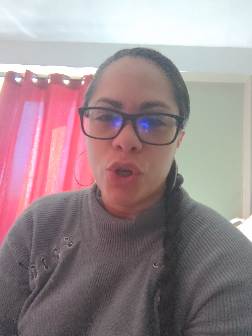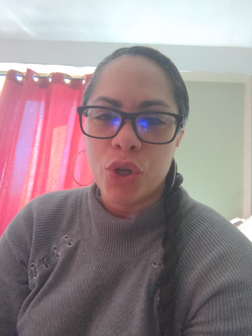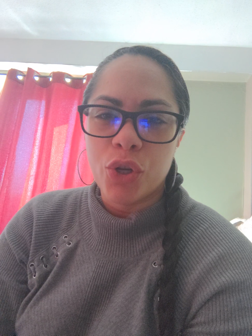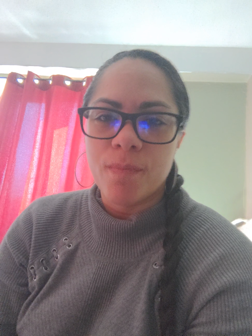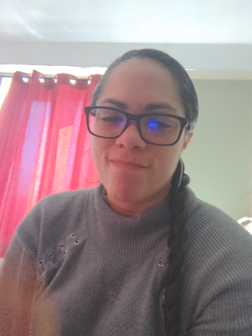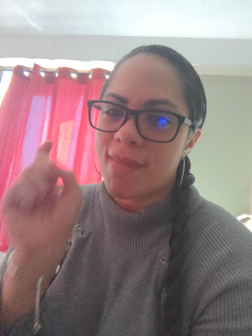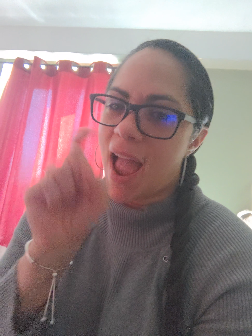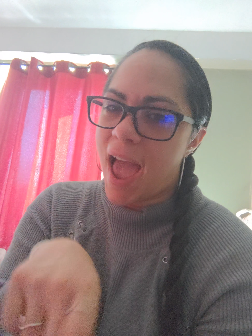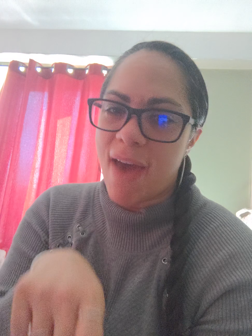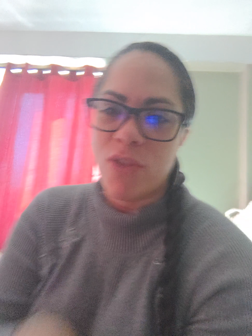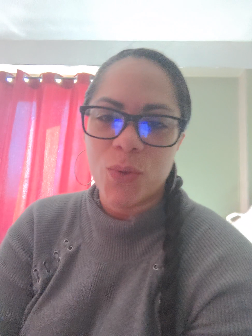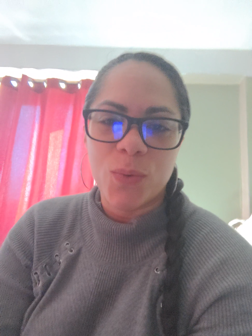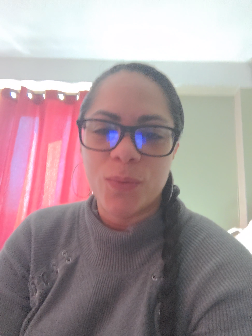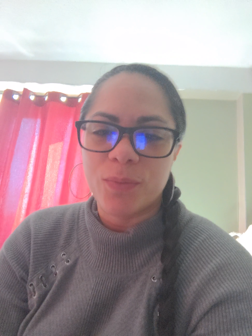have to